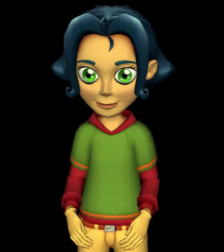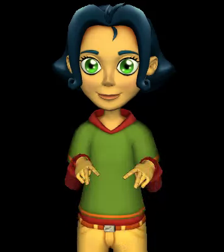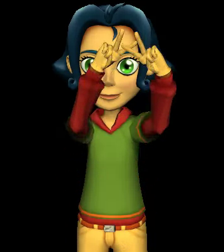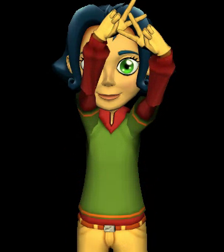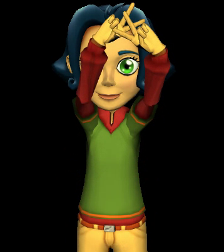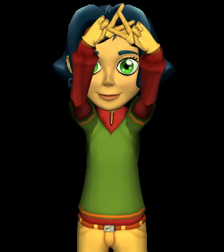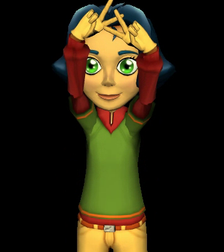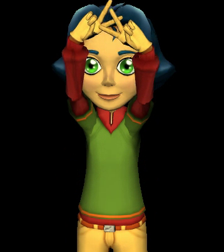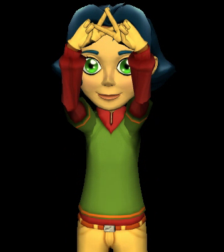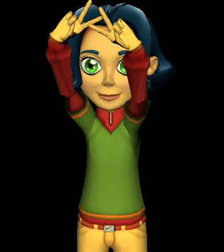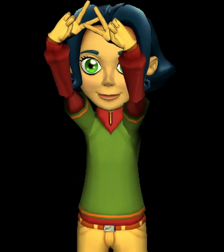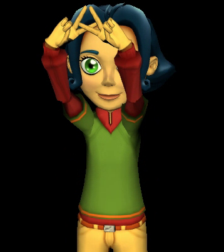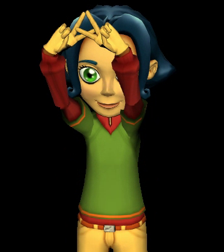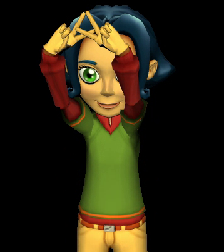نجمة